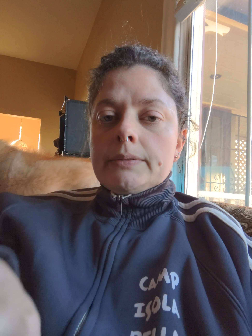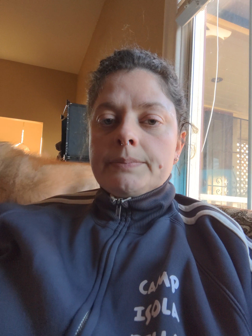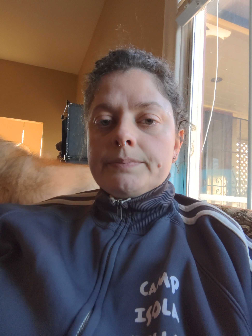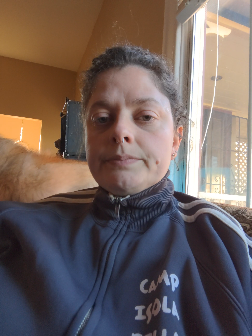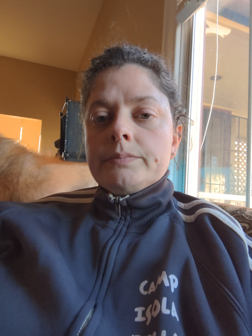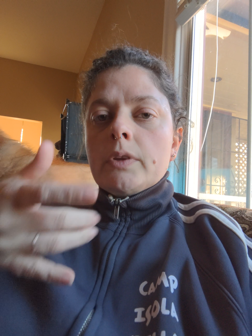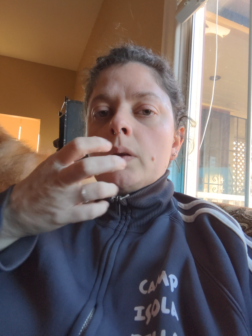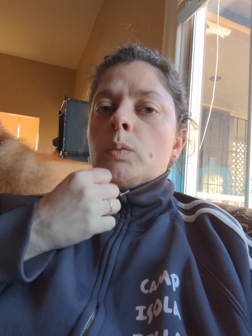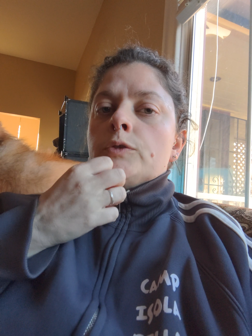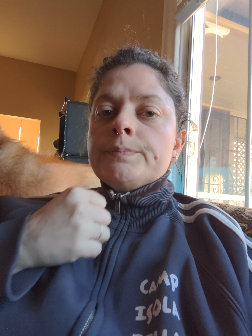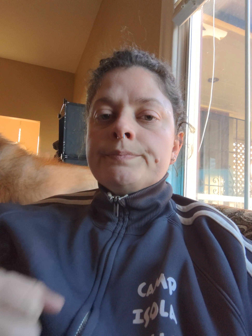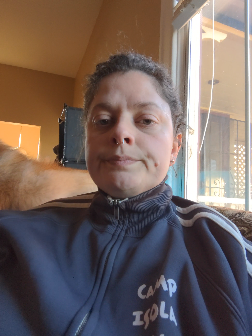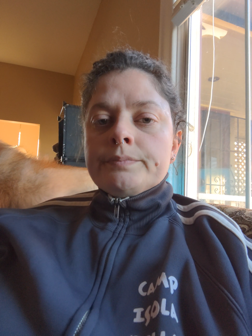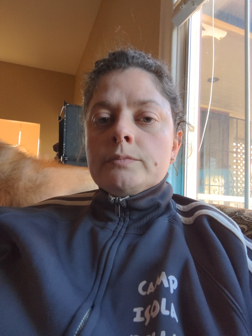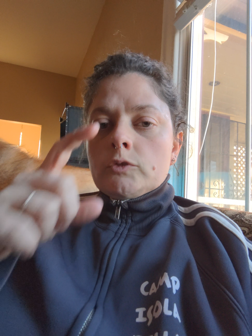underwear